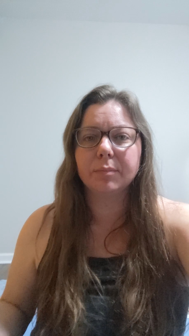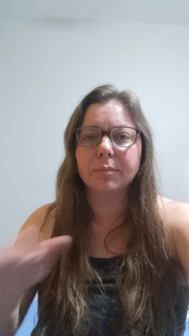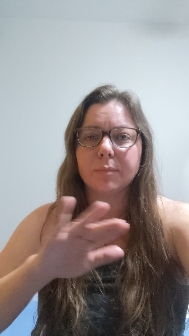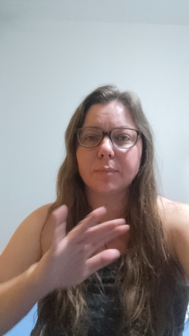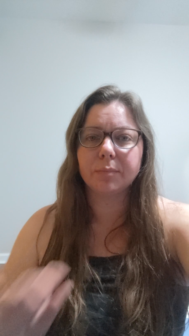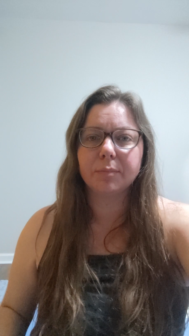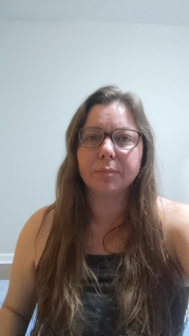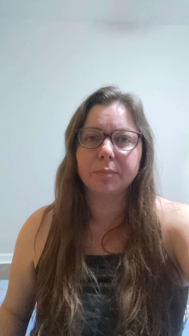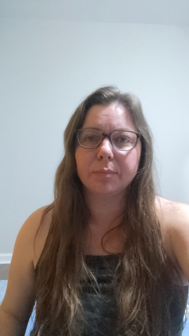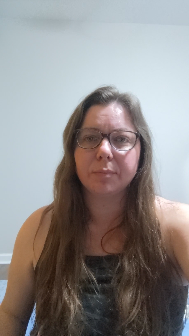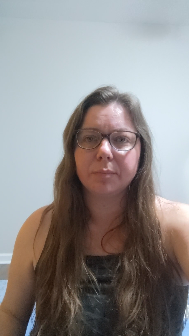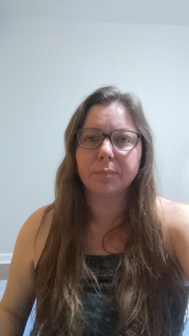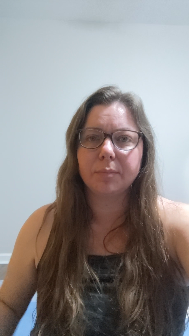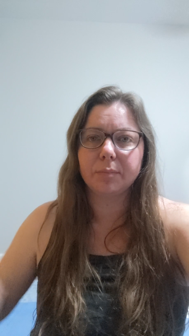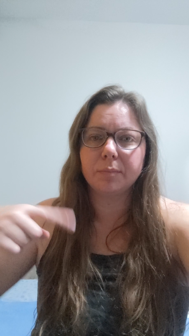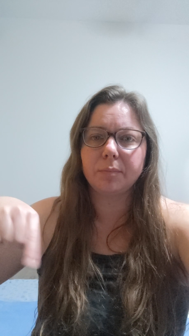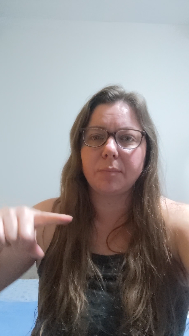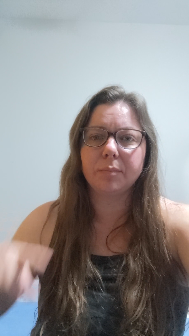around